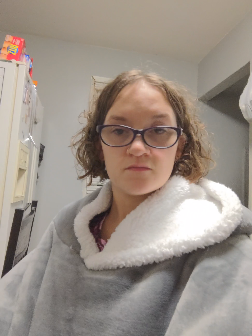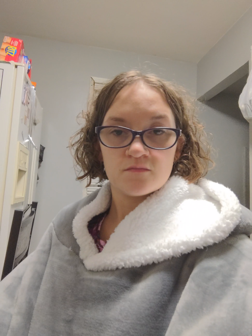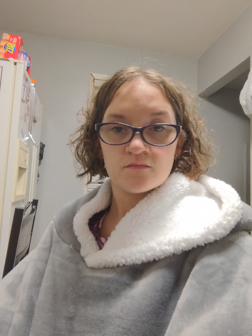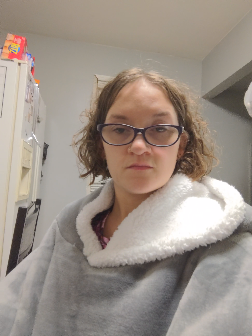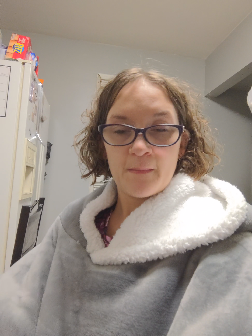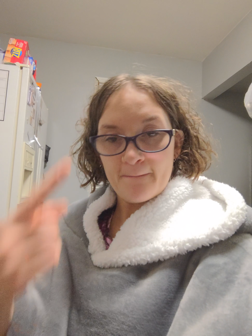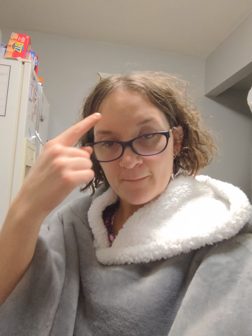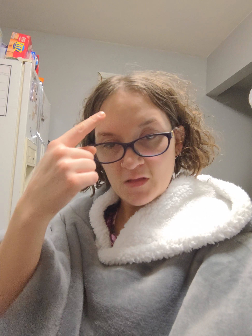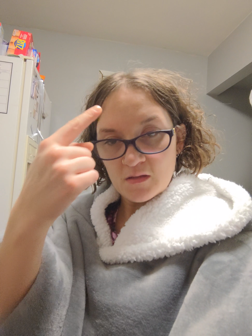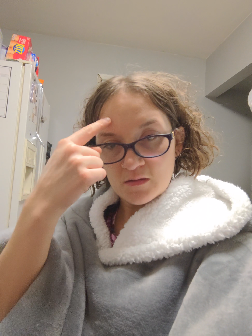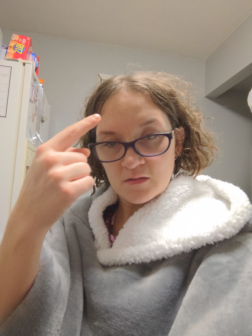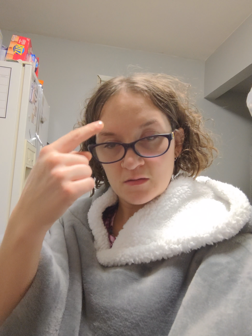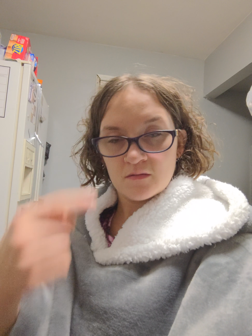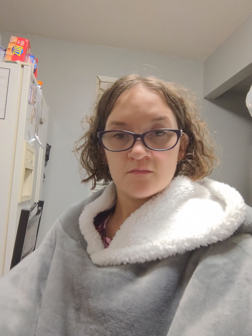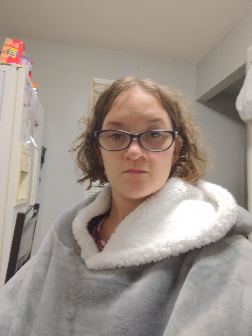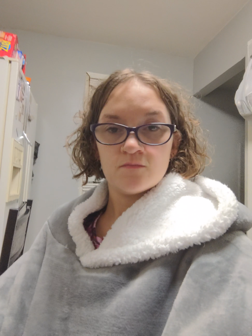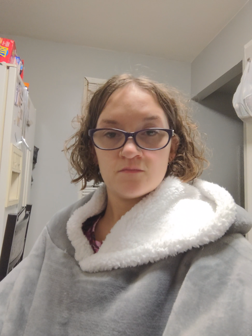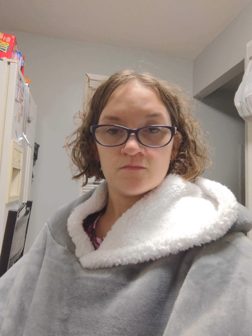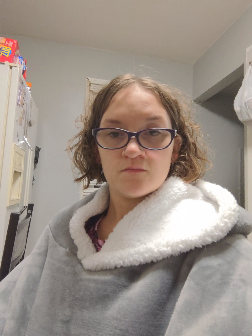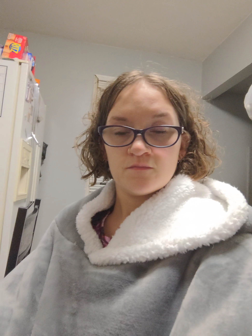penny